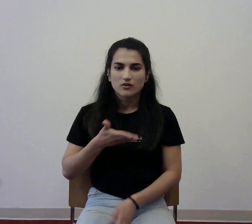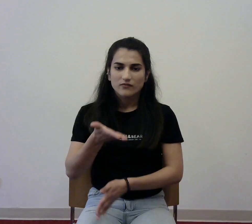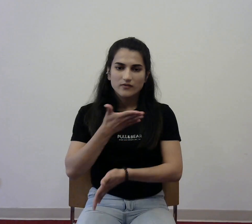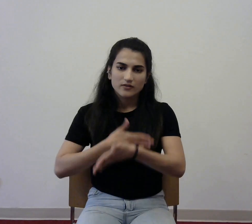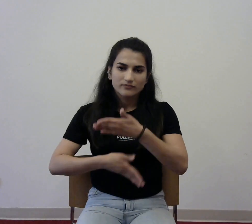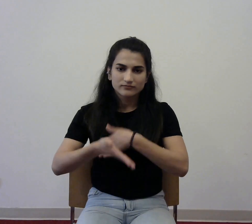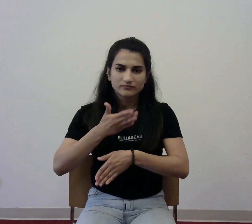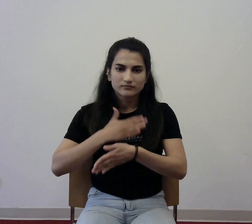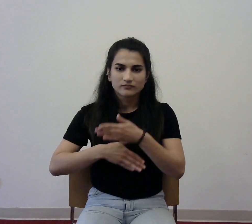əlil